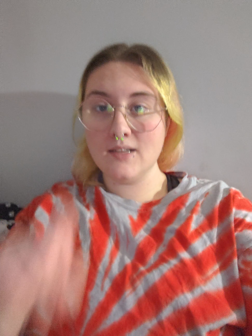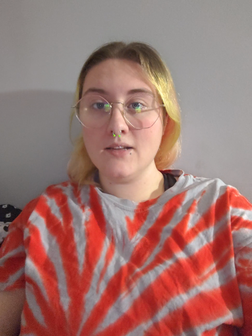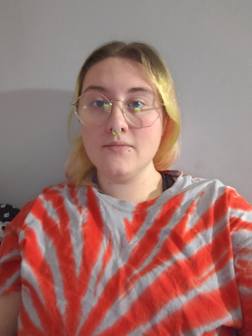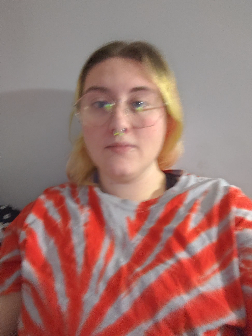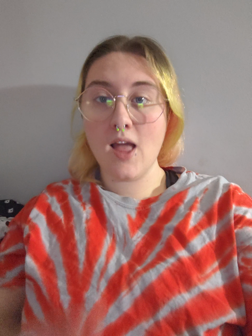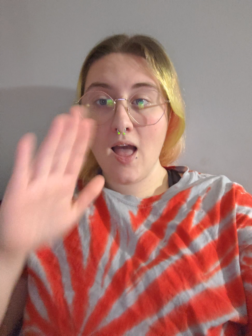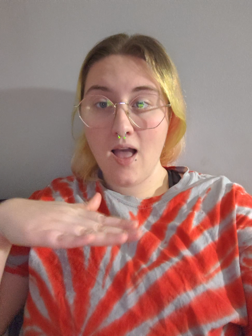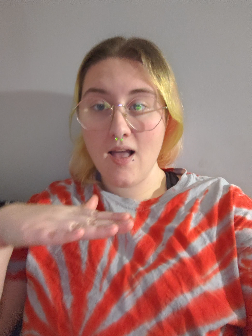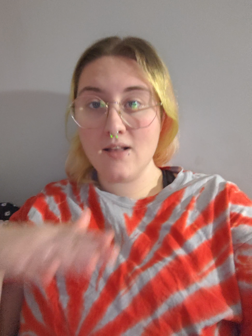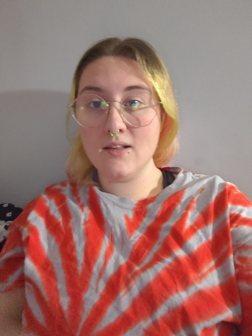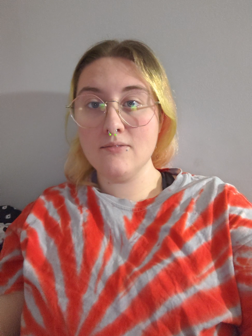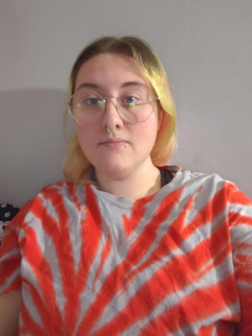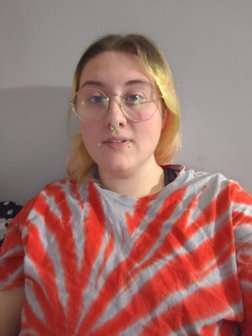on